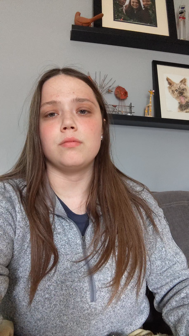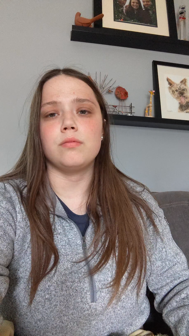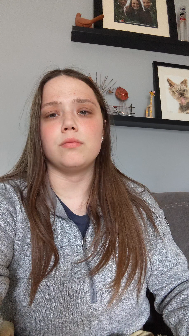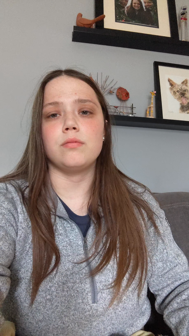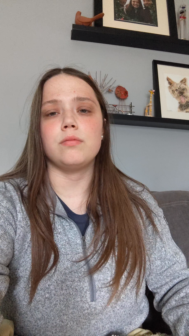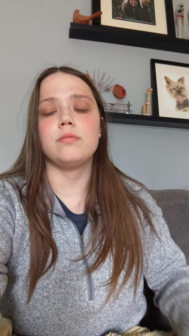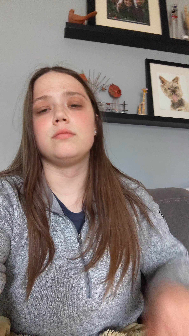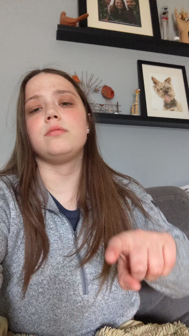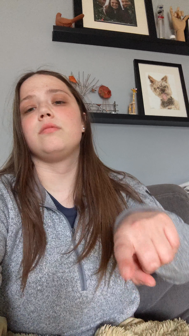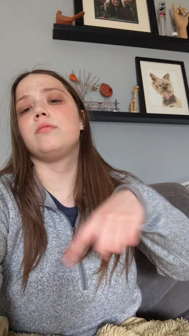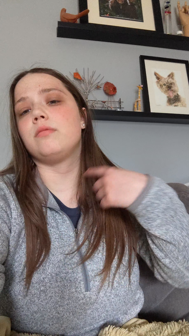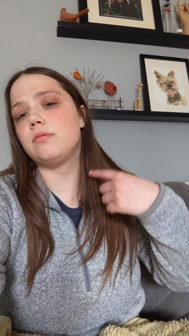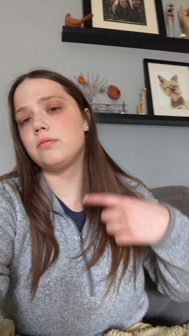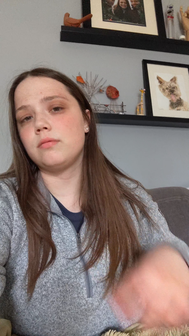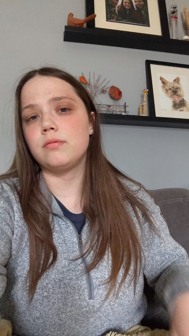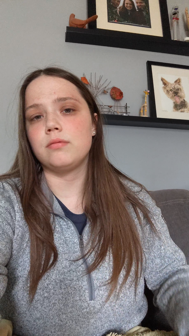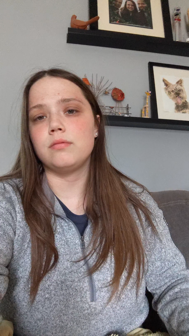long